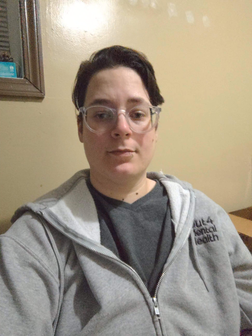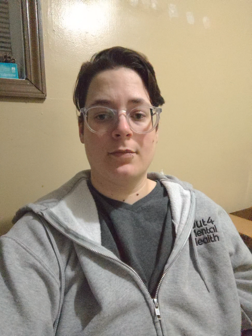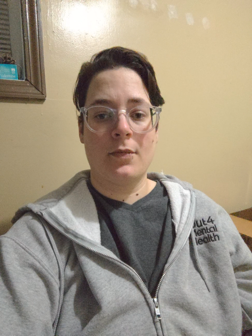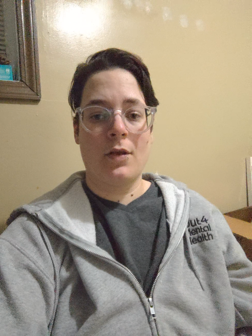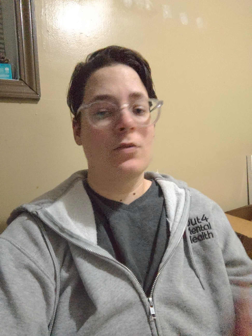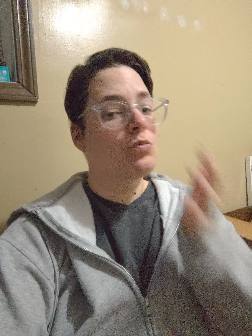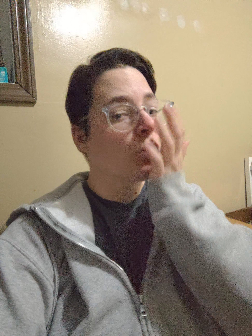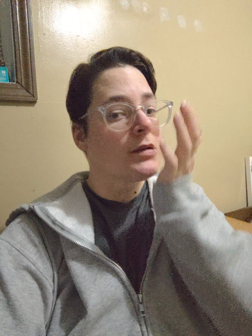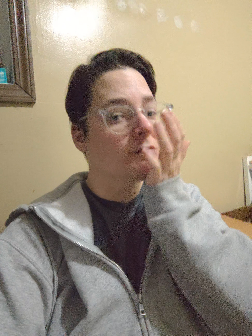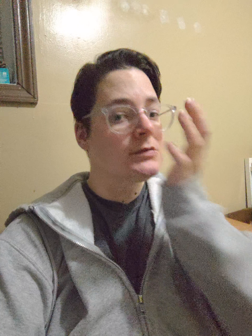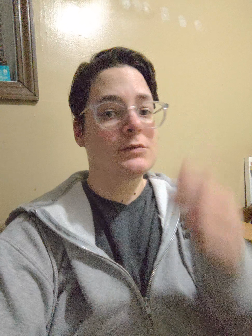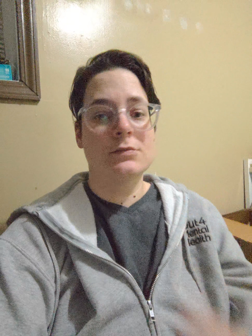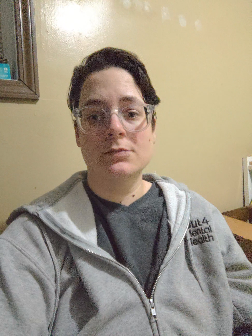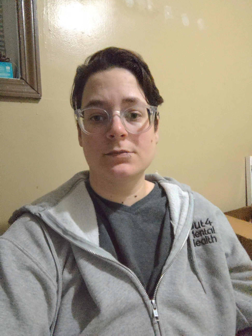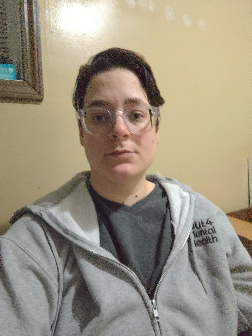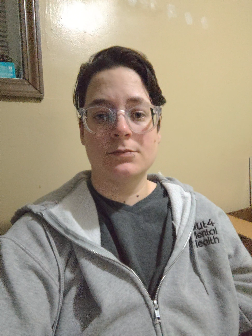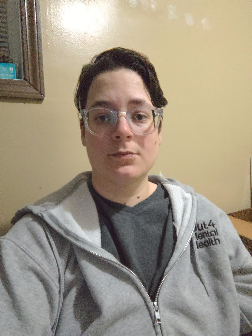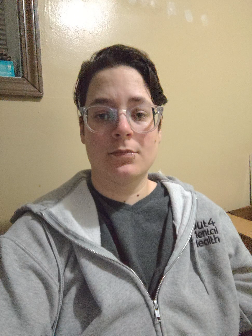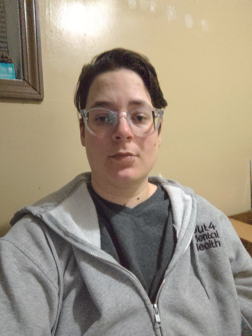grass